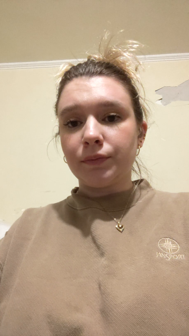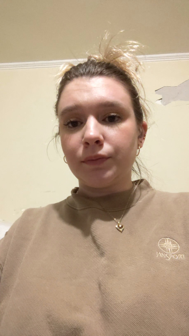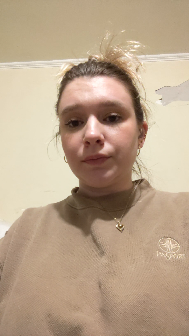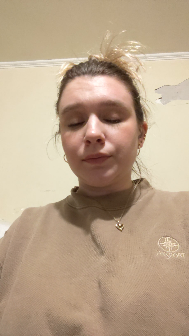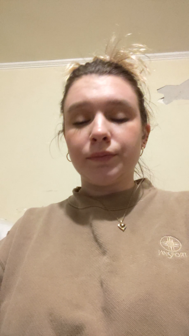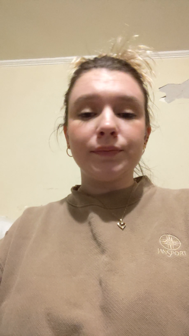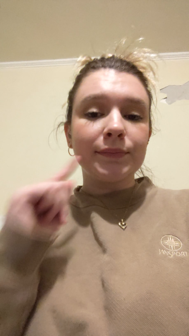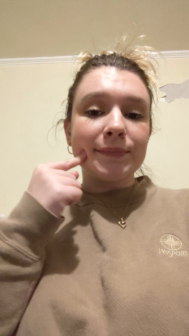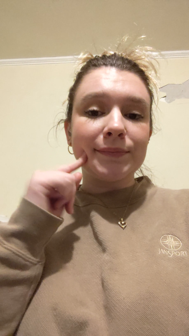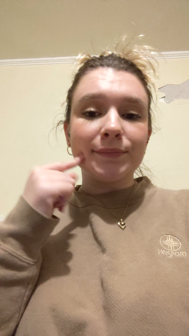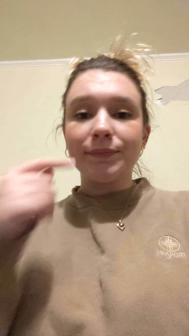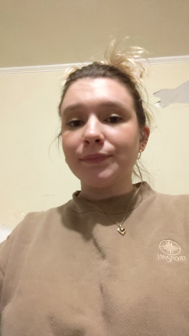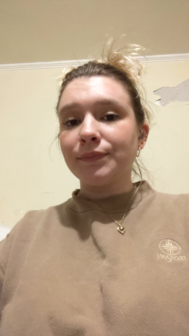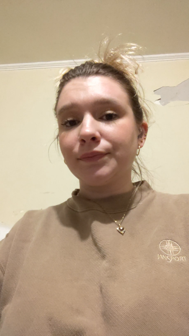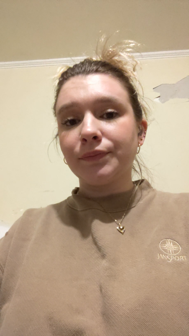candy